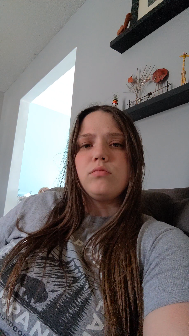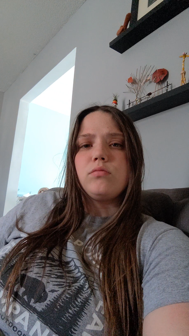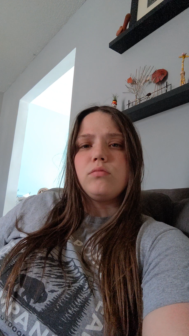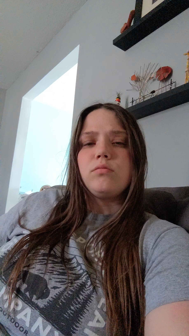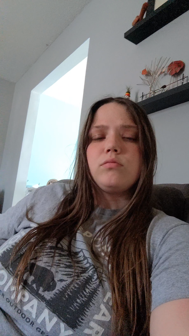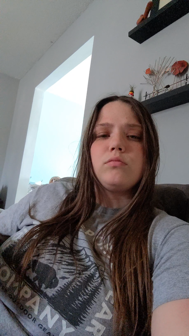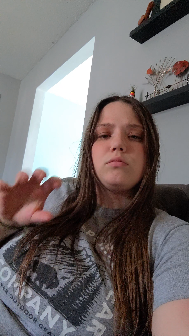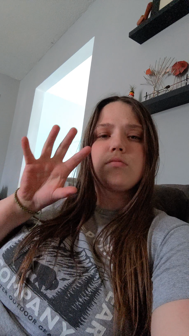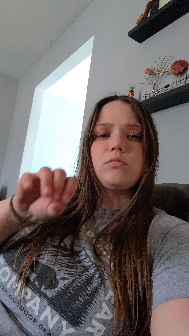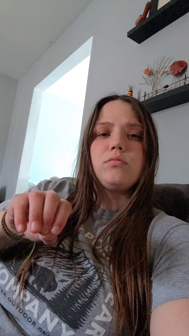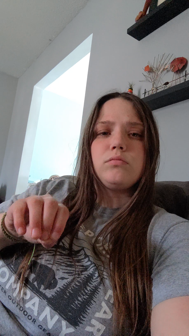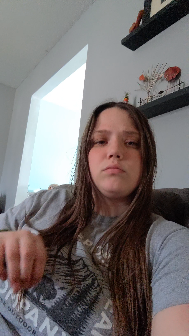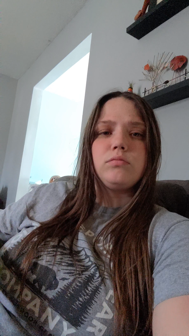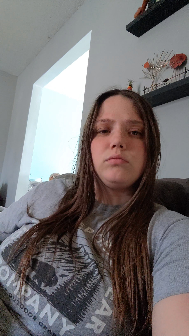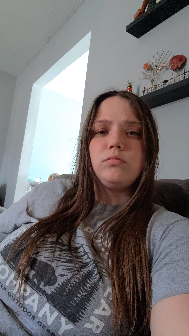bite